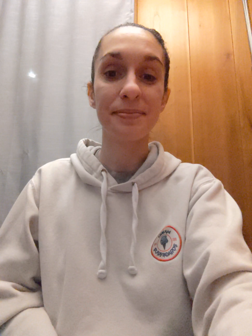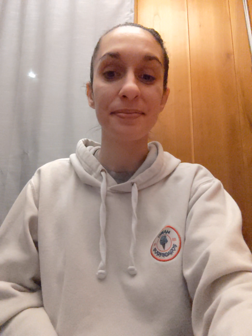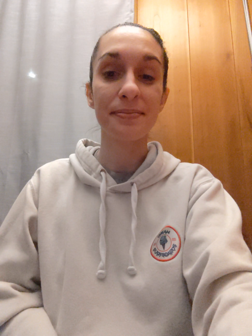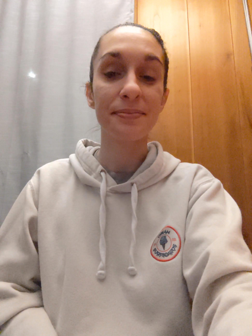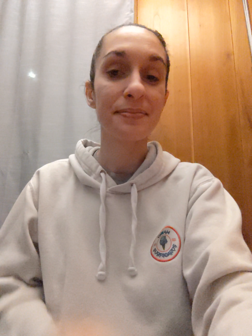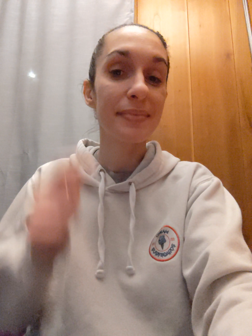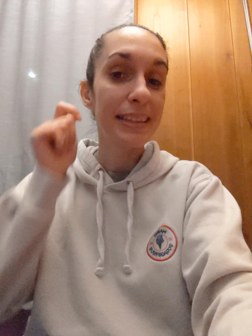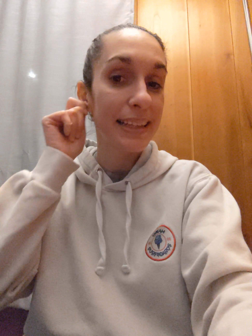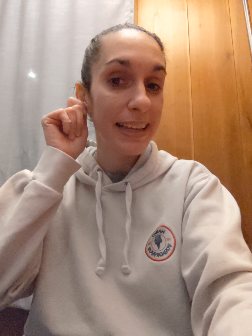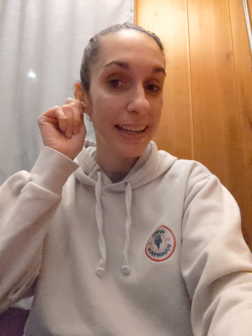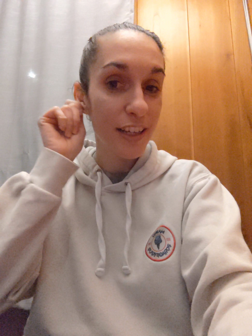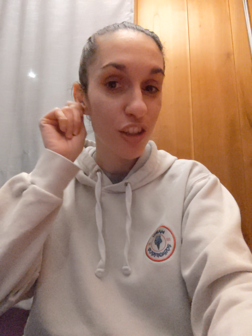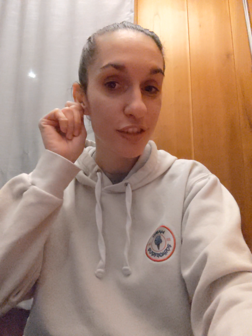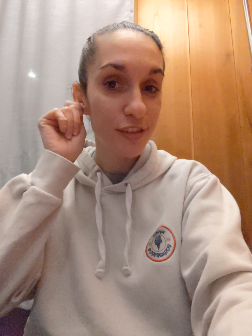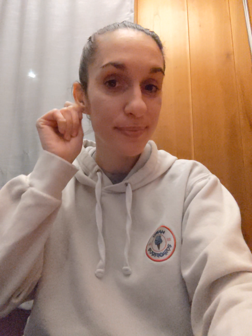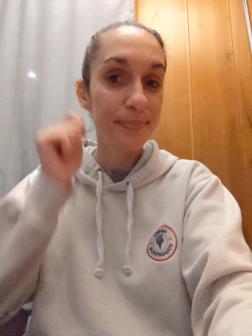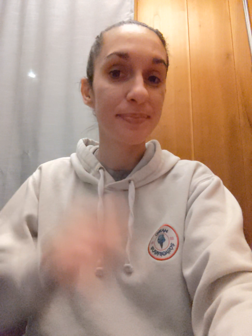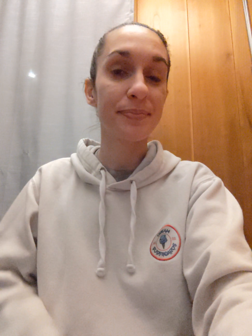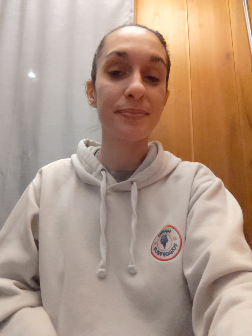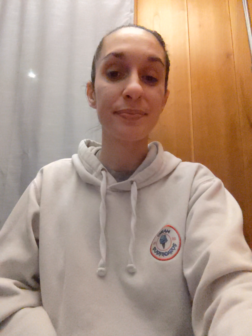ear